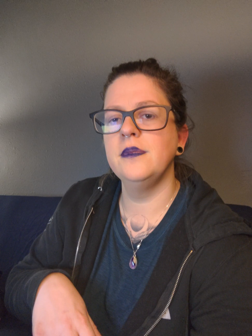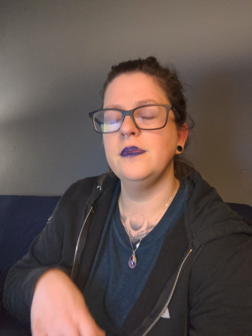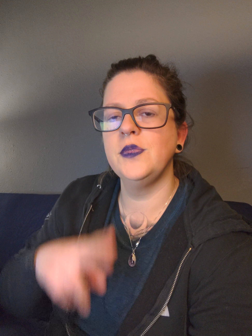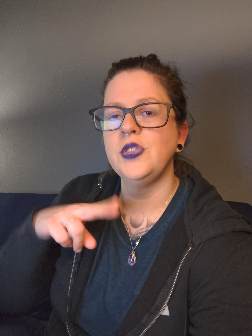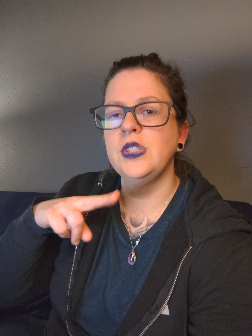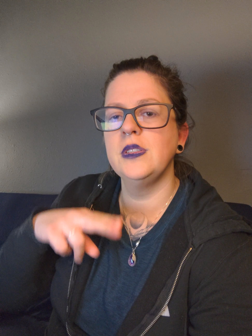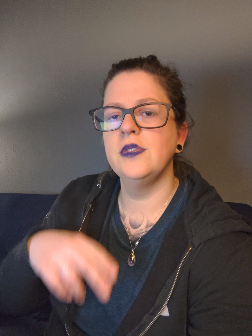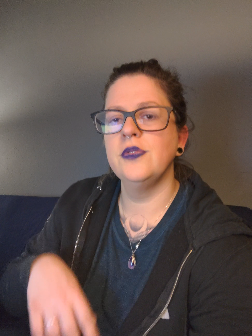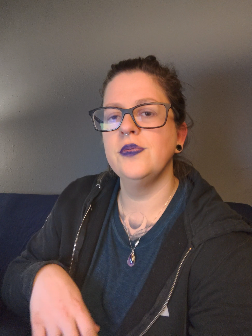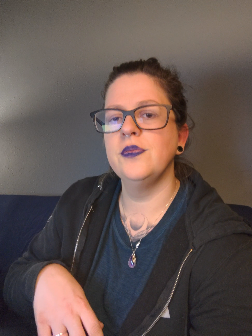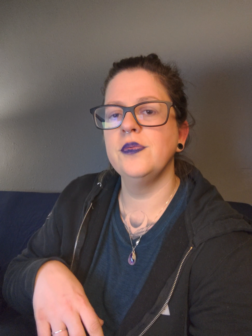chair